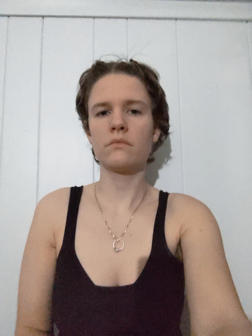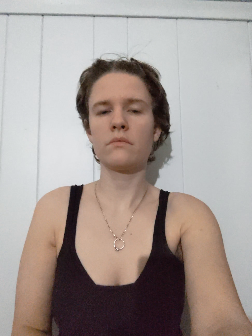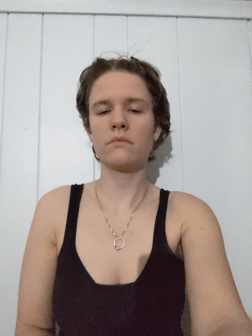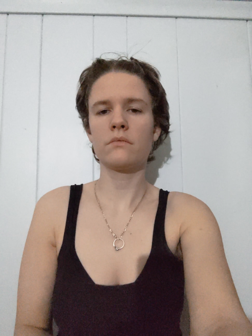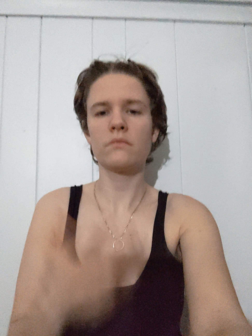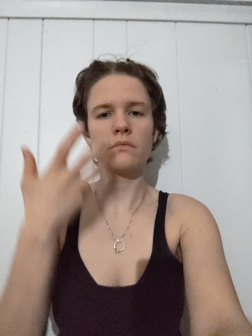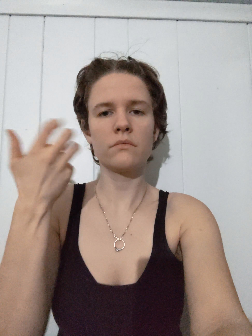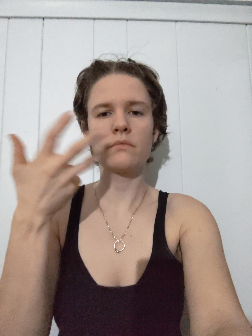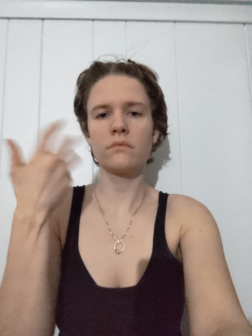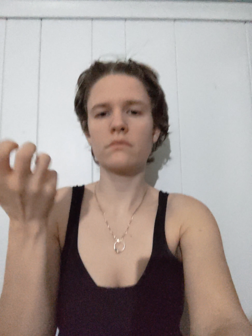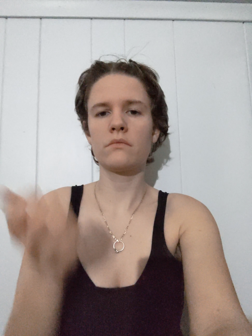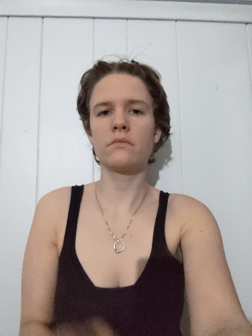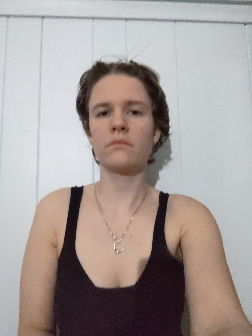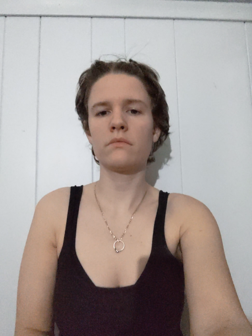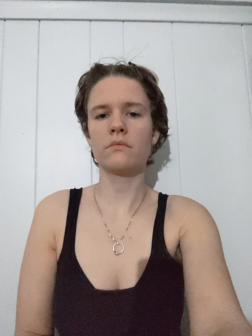tiger